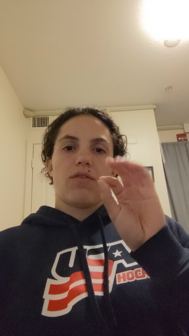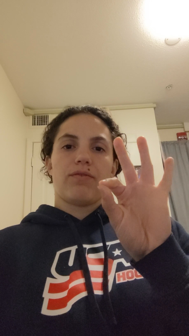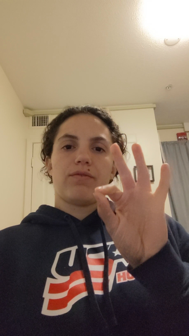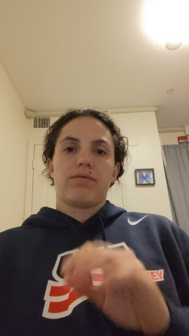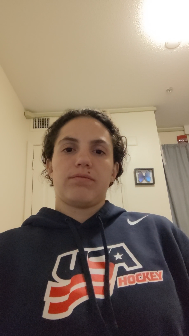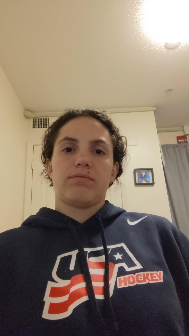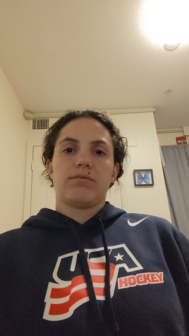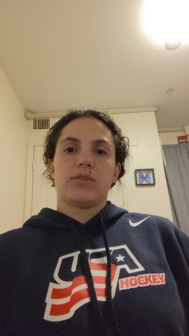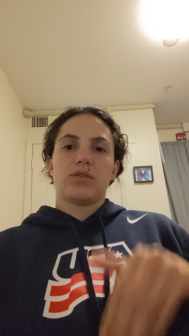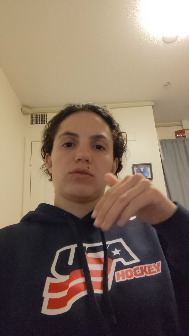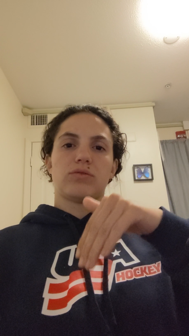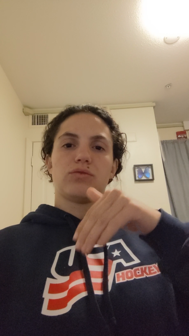doctor